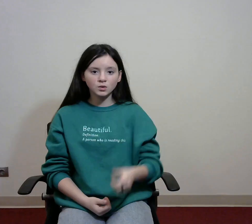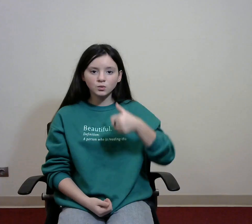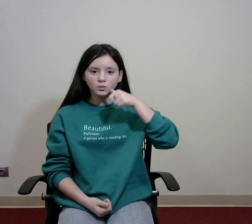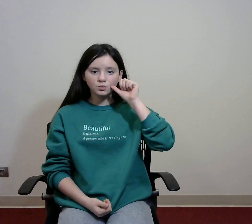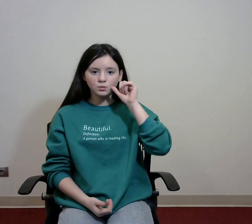dünən